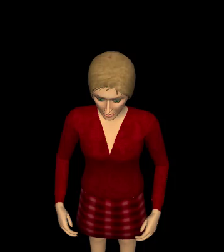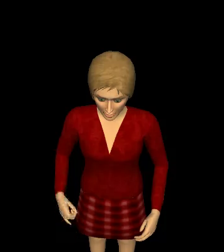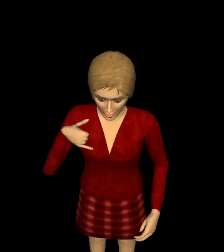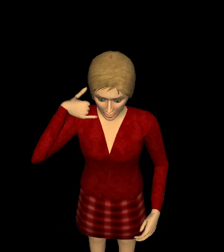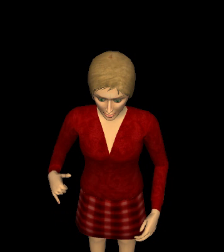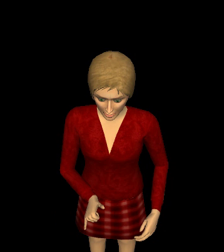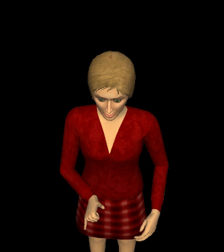يتصل هاتفيا